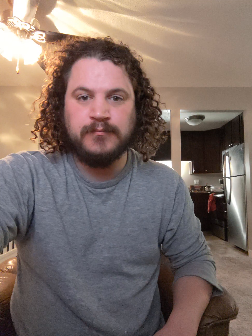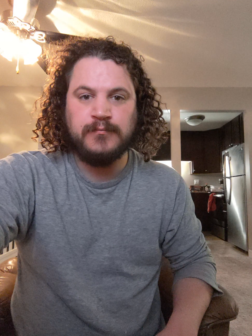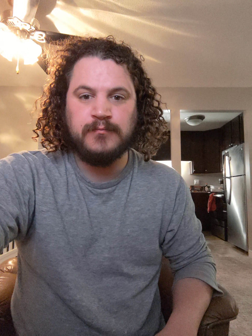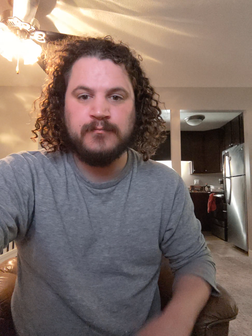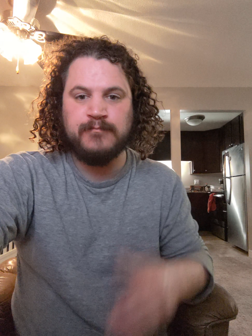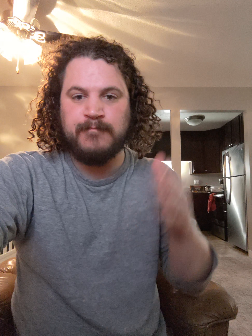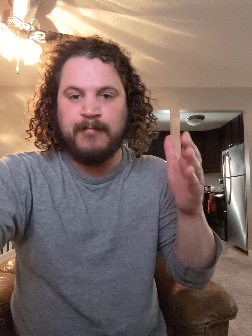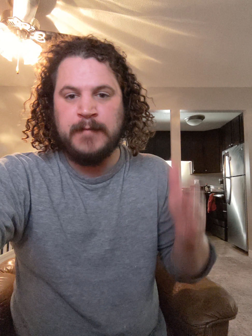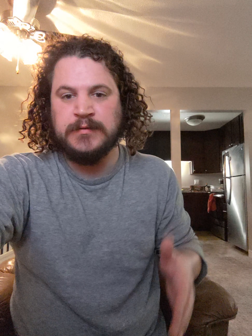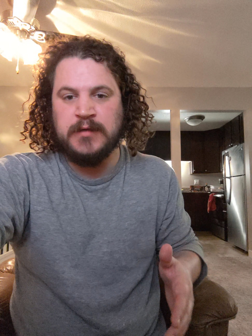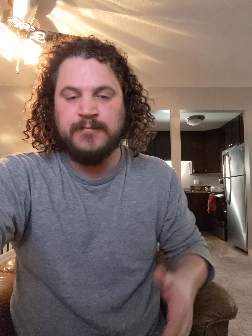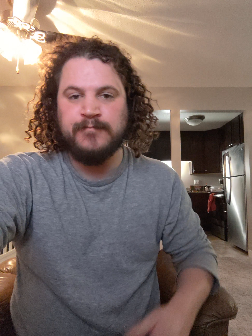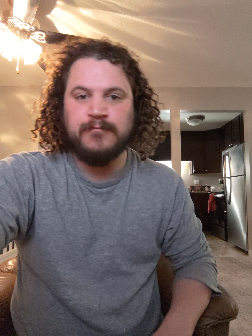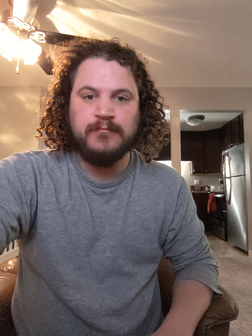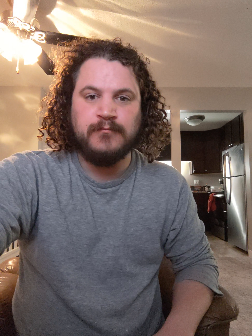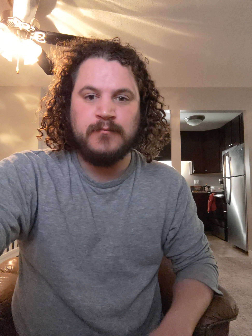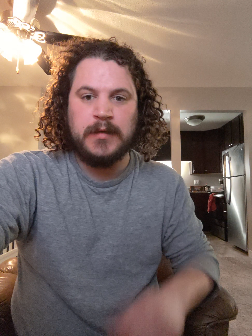beside